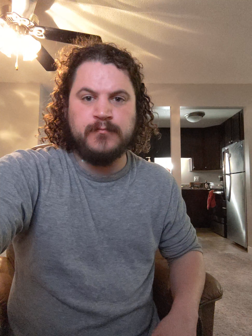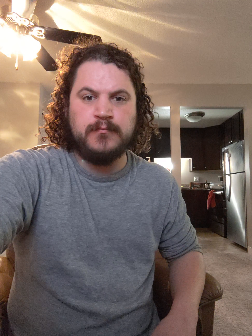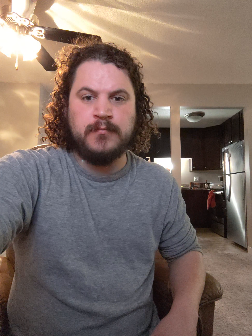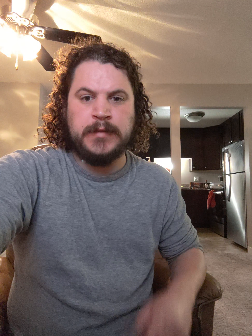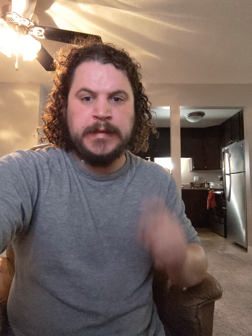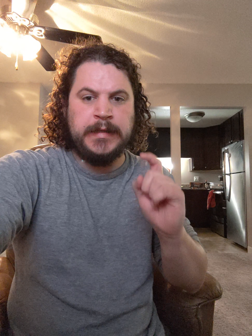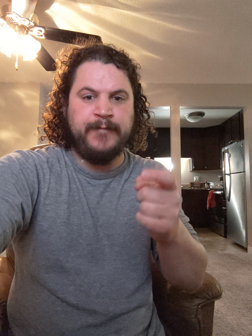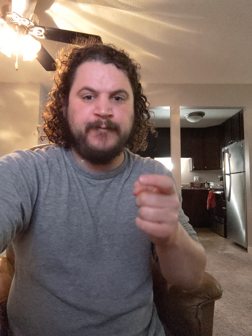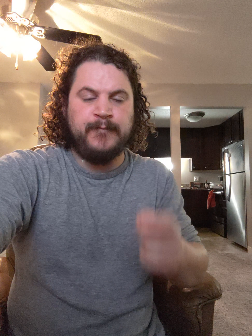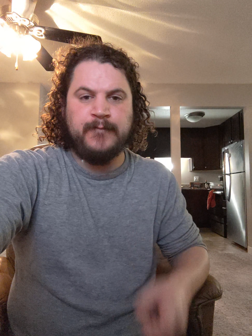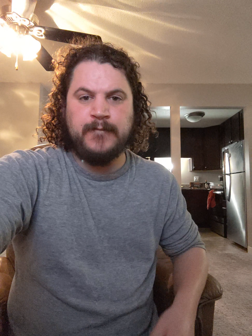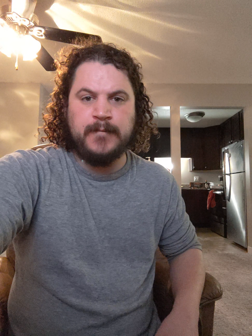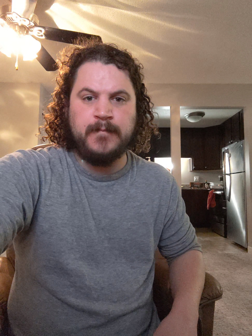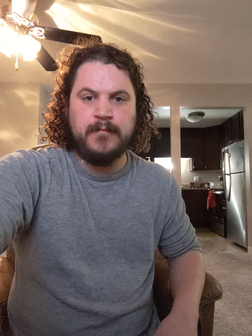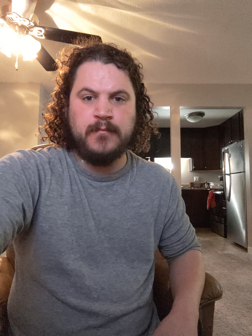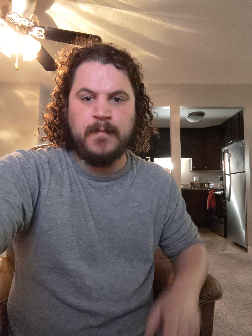gift